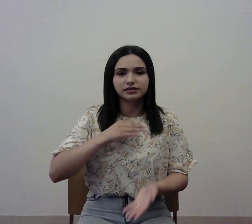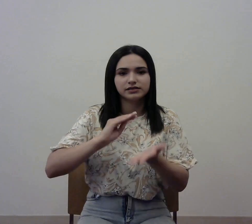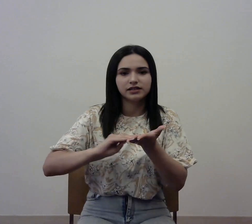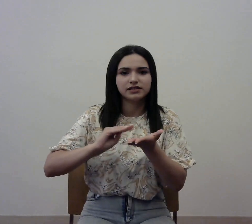yazı